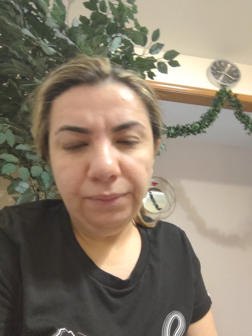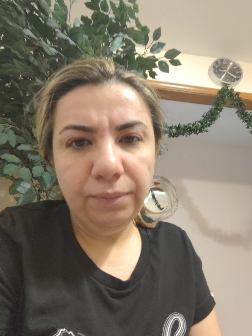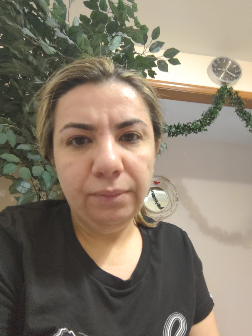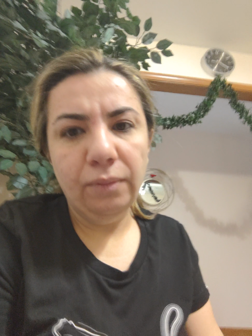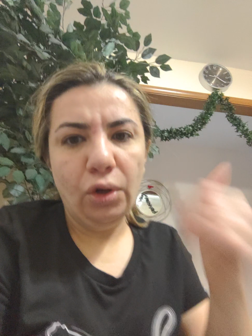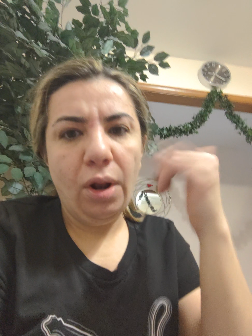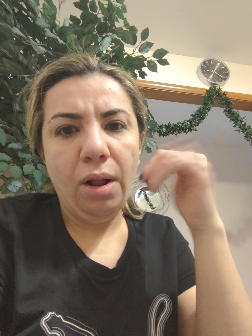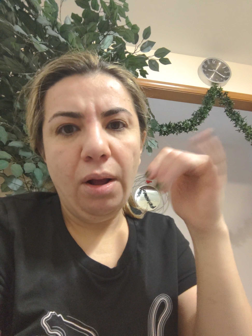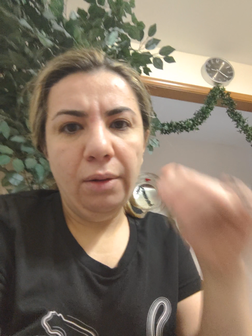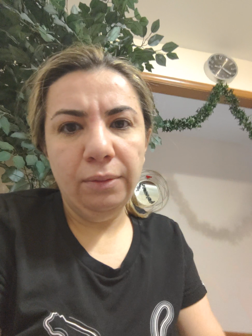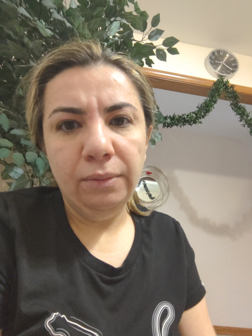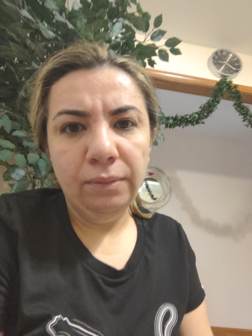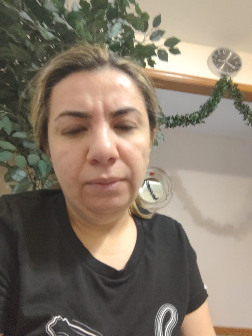yellow